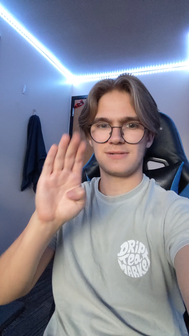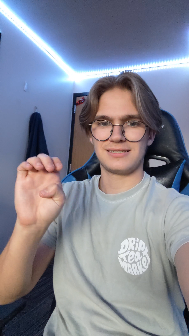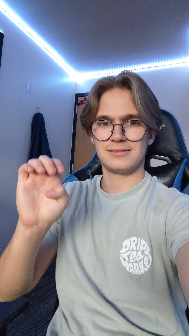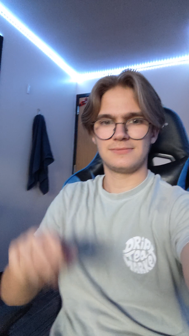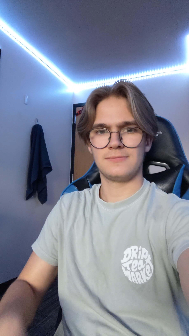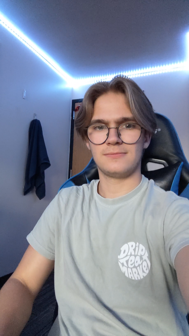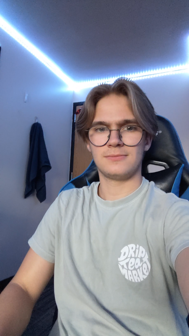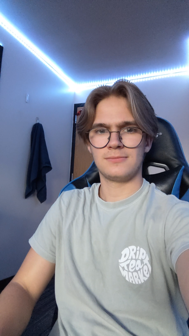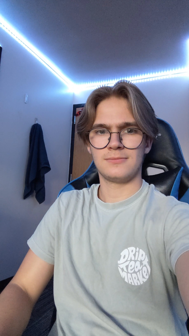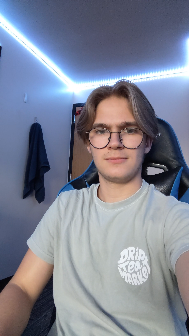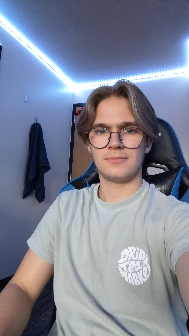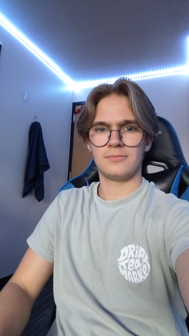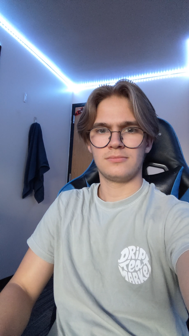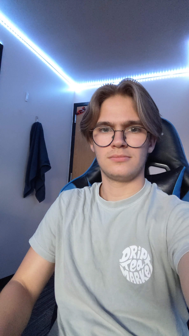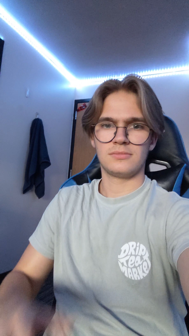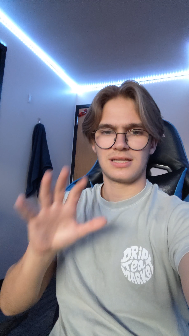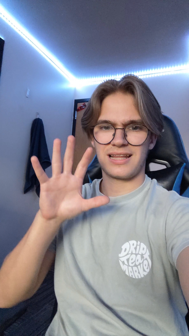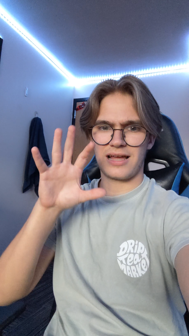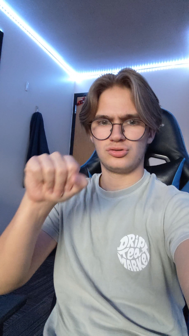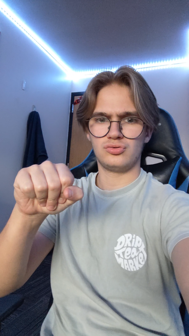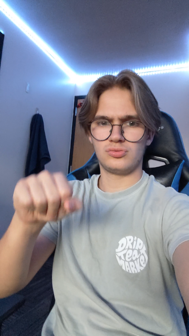catch